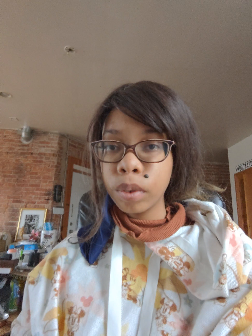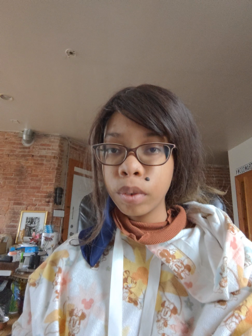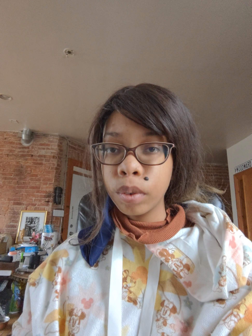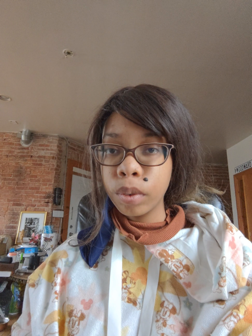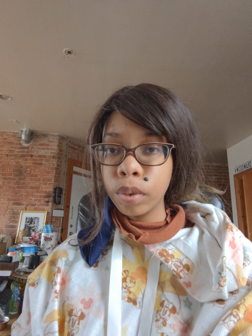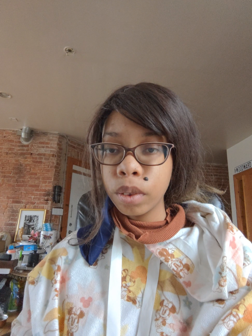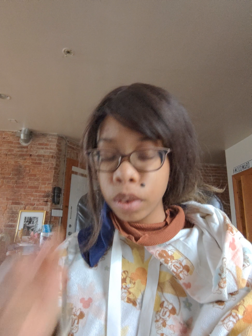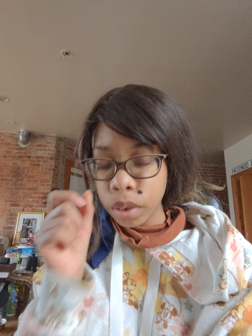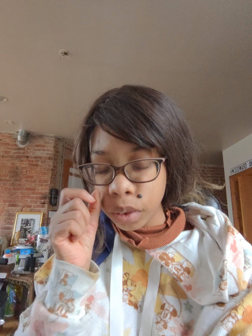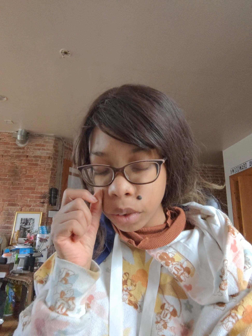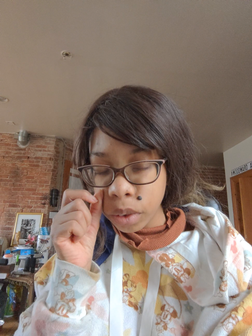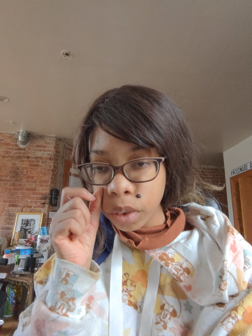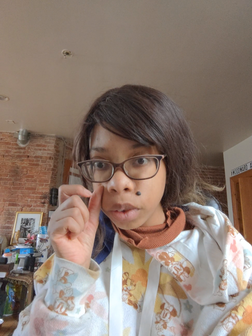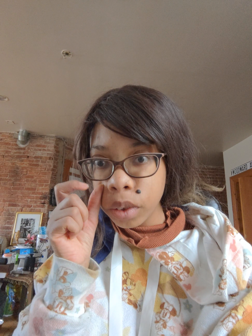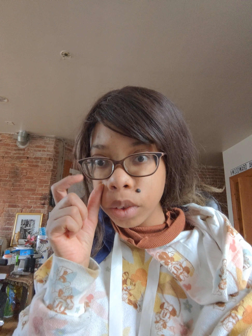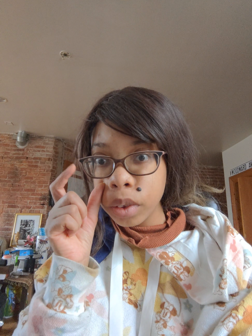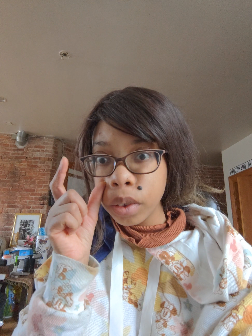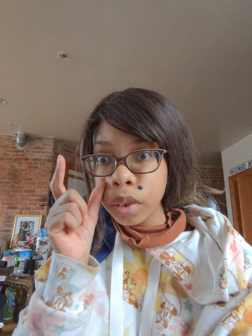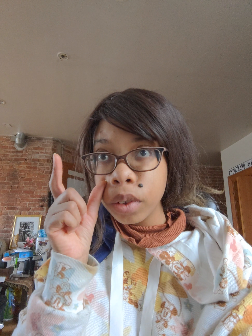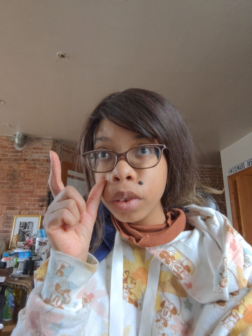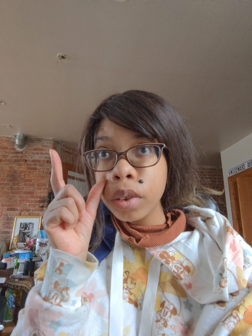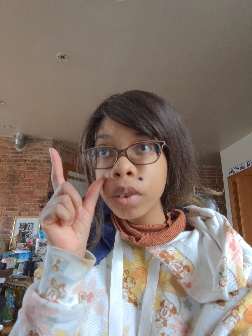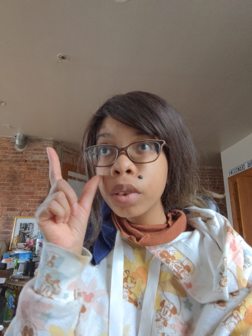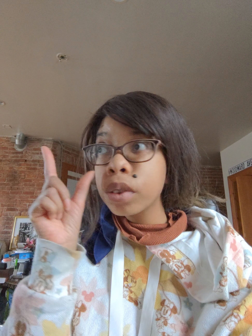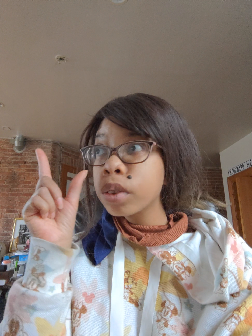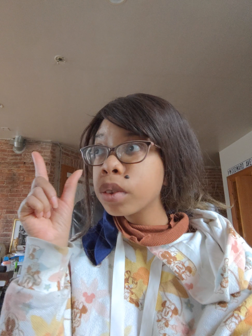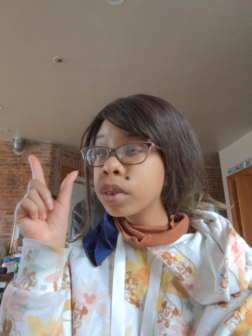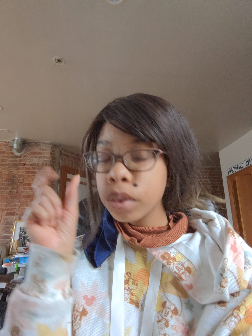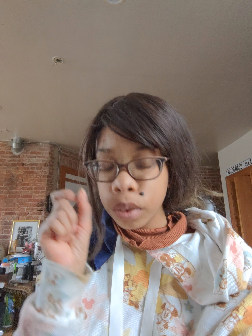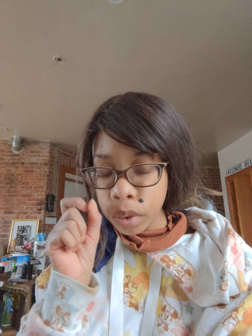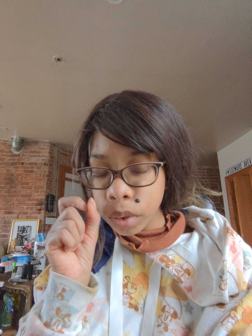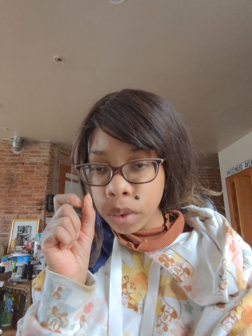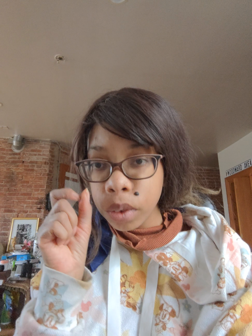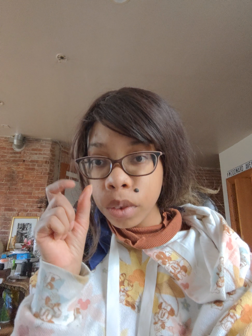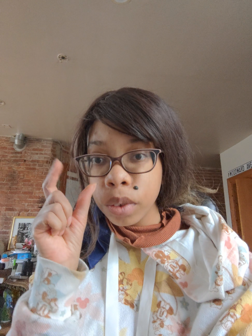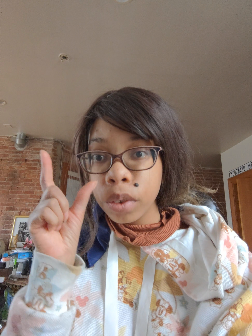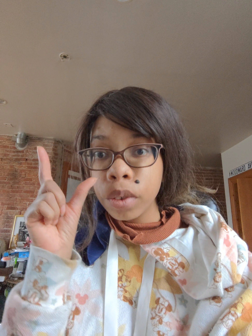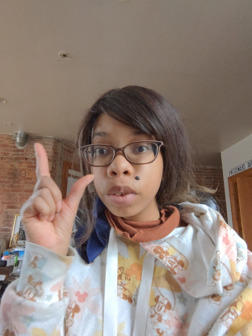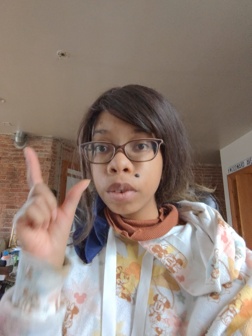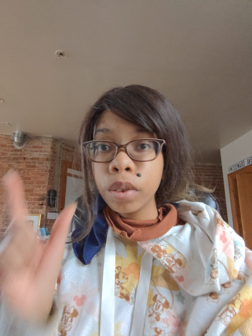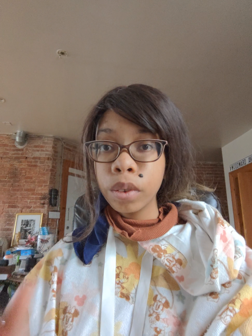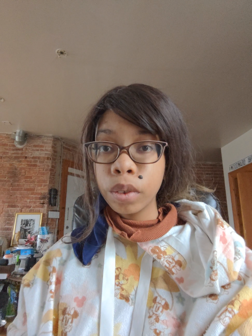awake